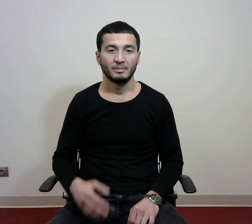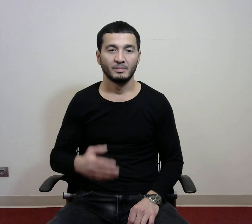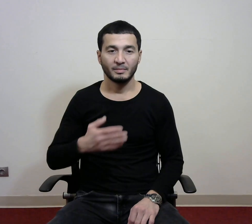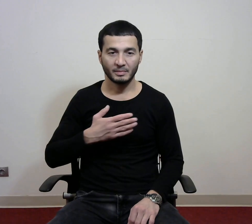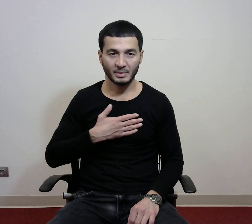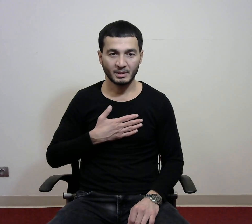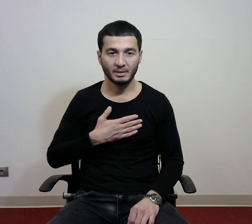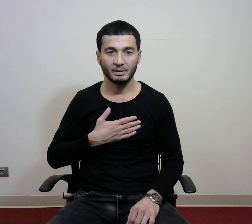mən